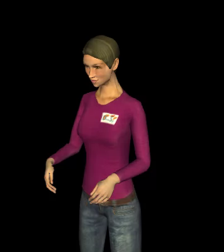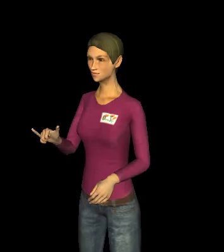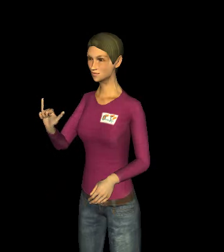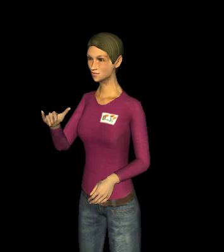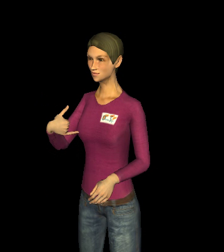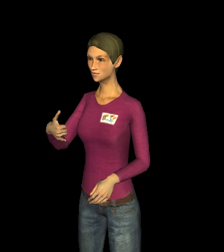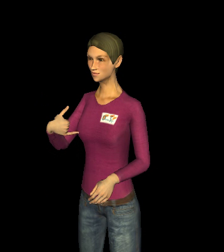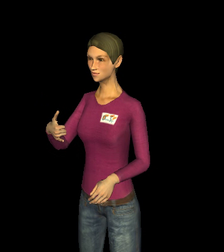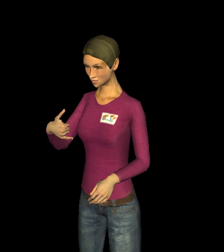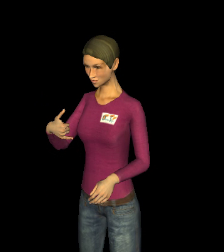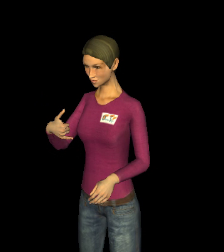الخميس